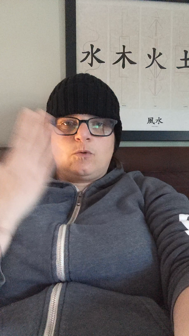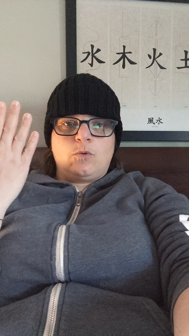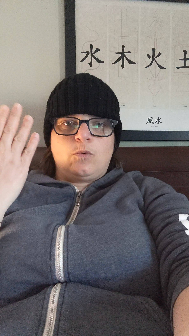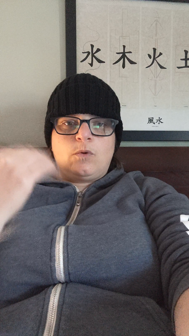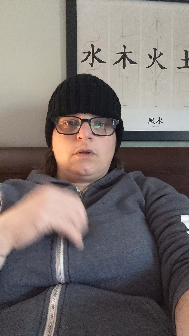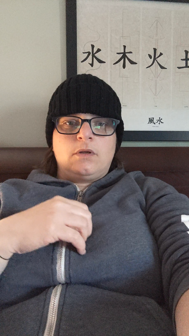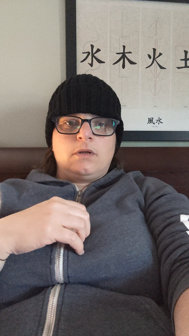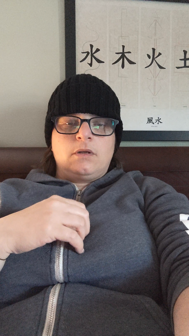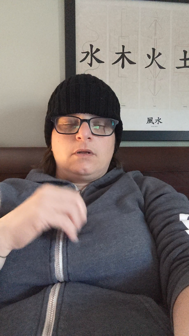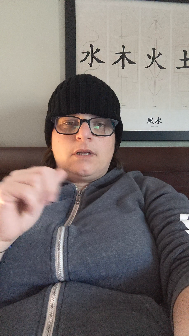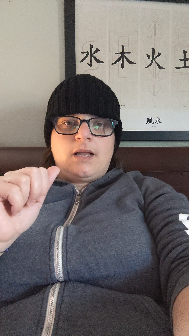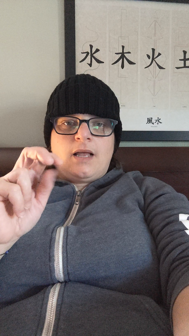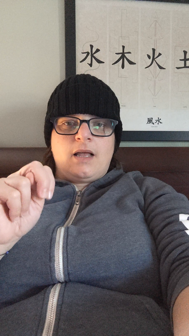an